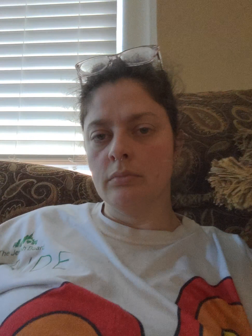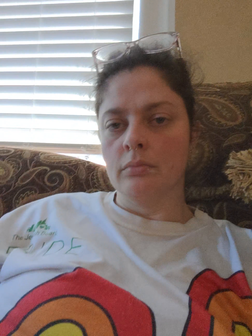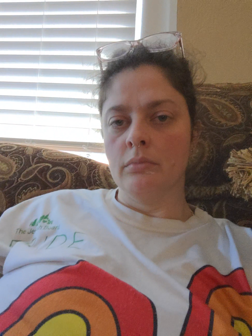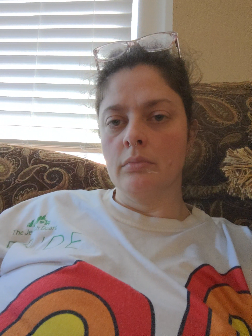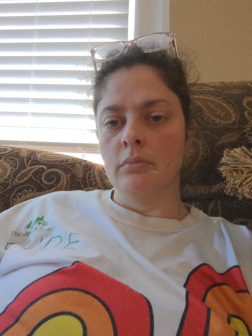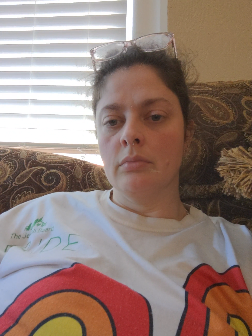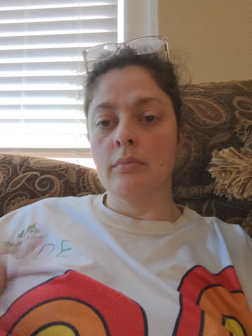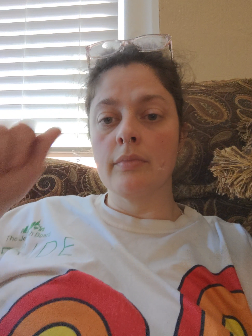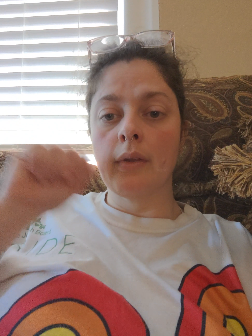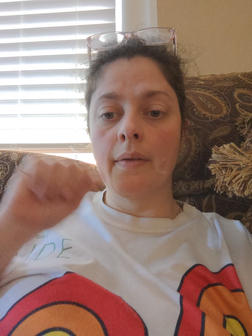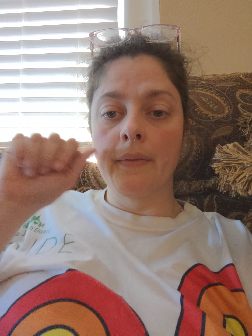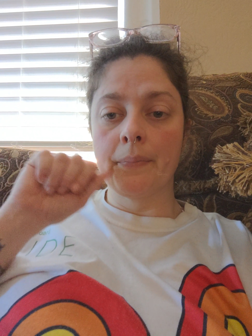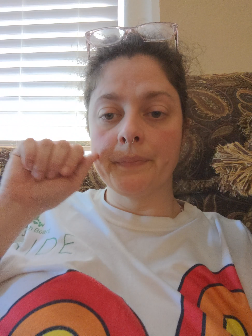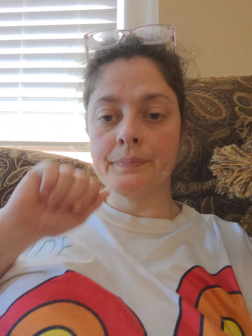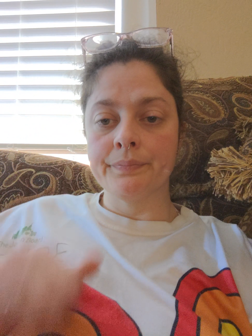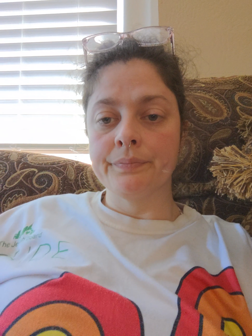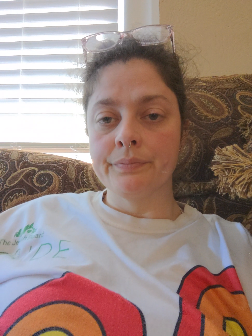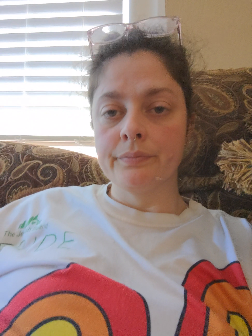aunt